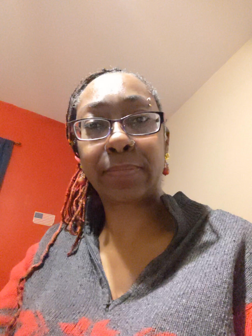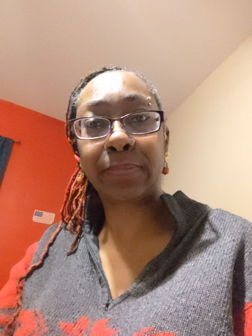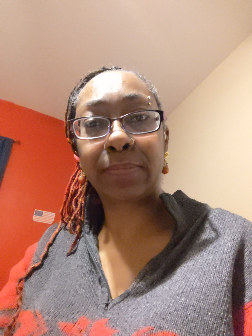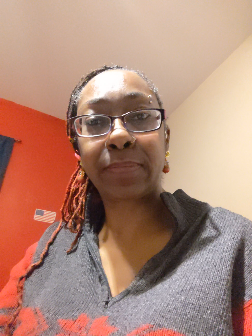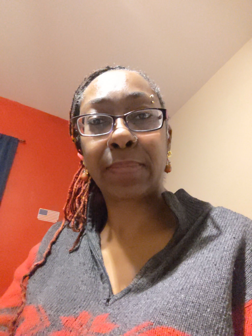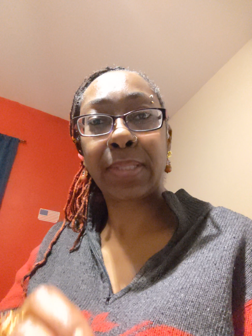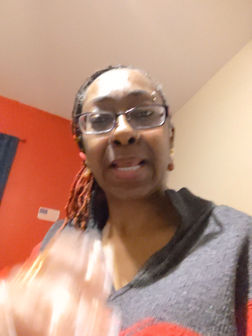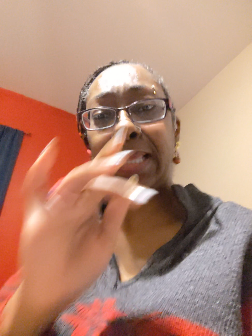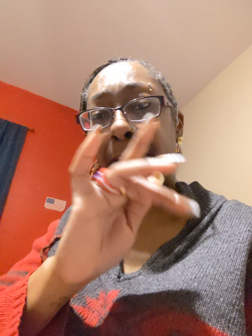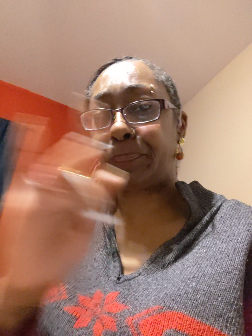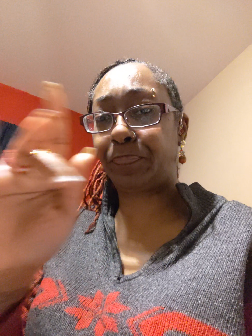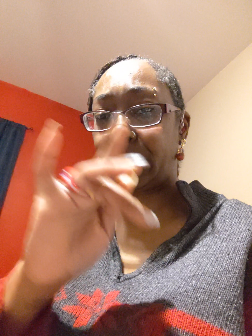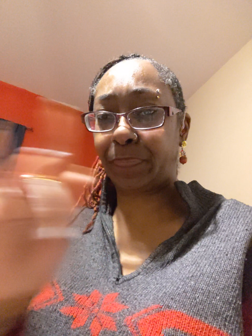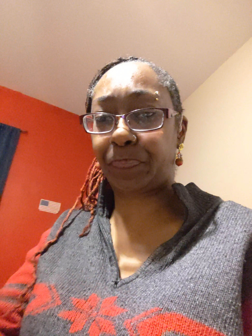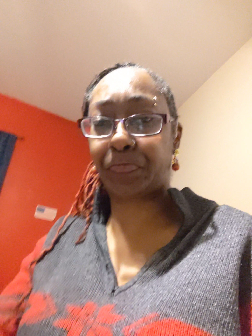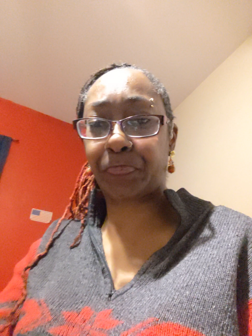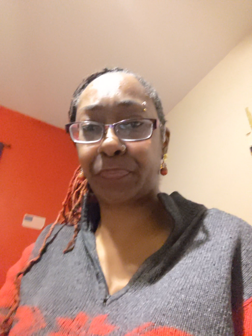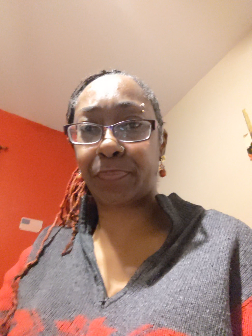empty